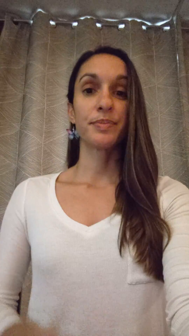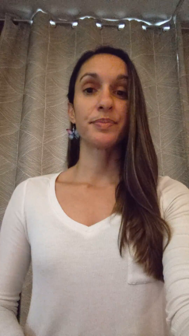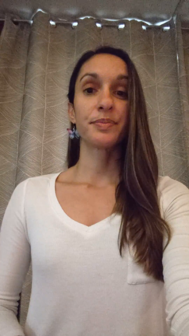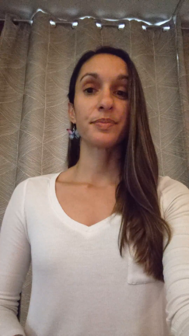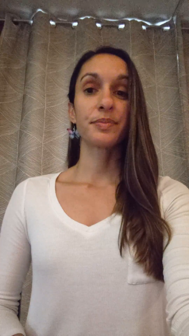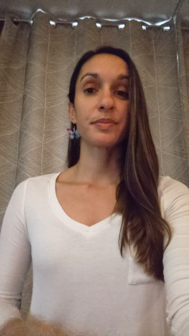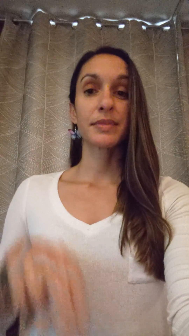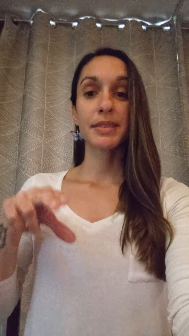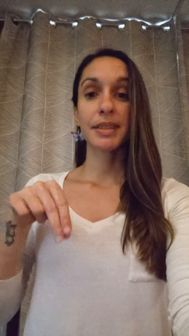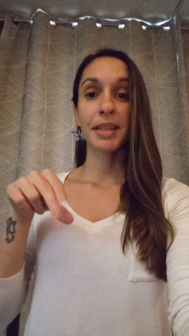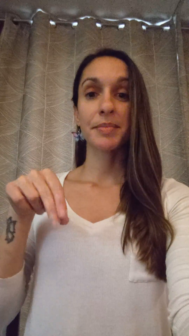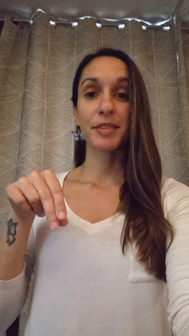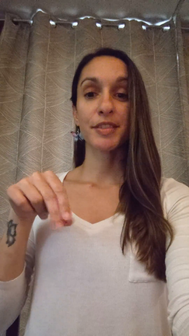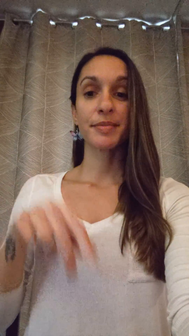diaper